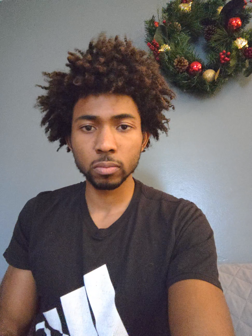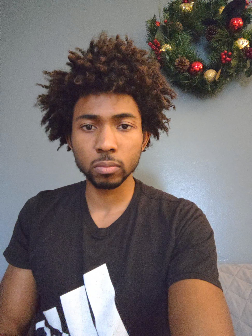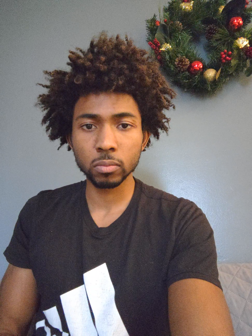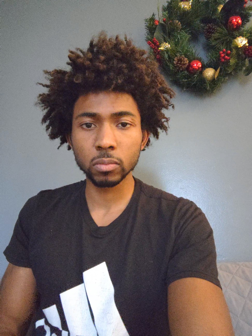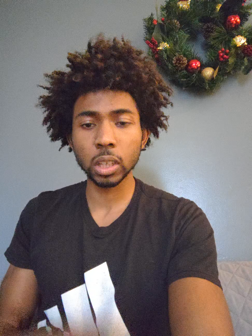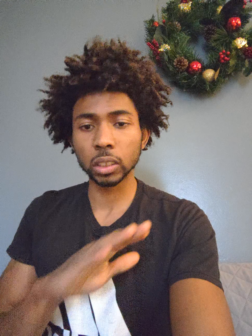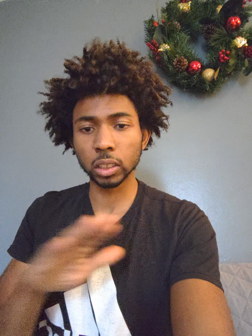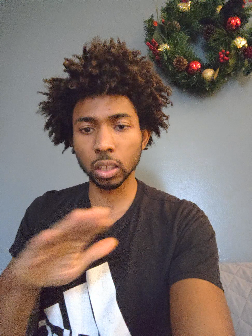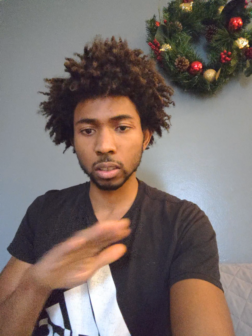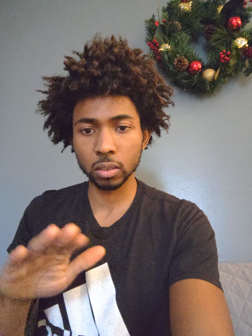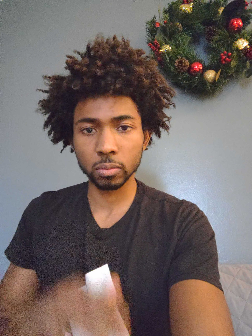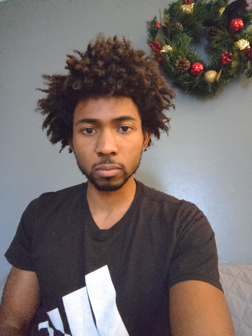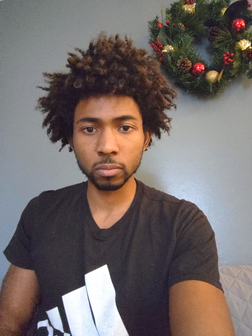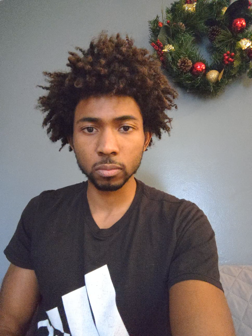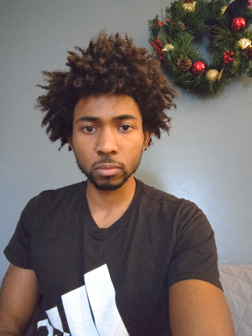clean